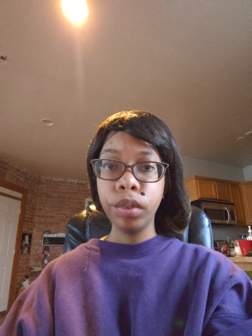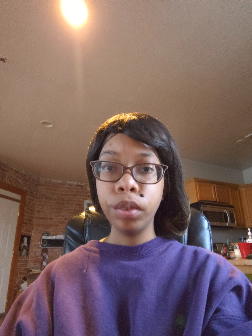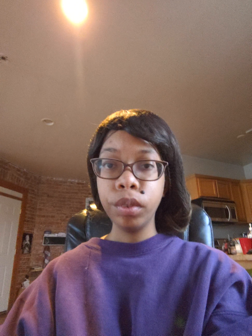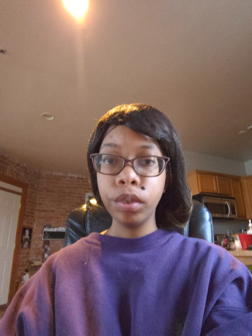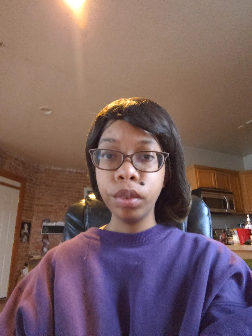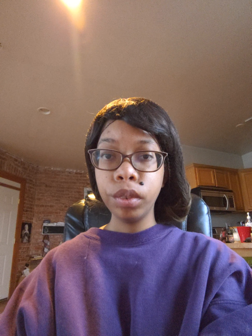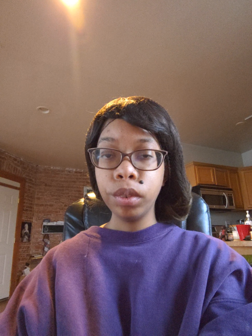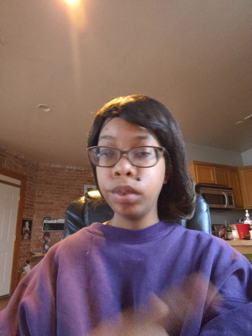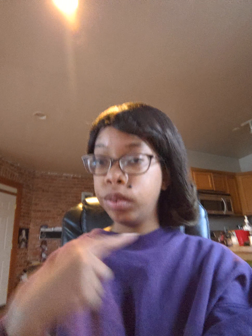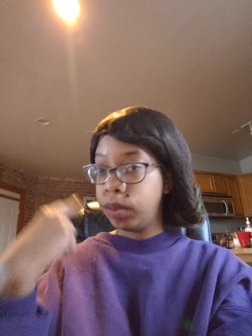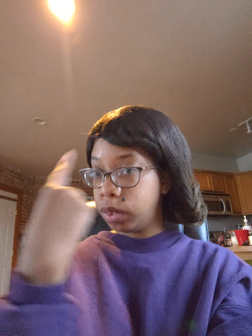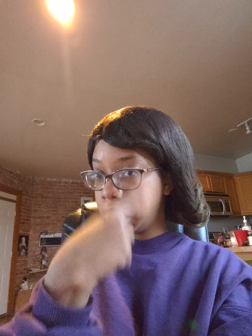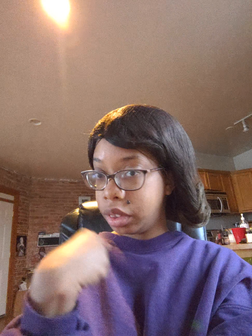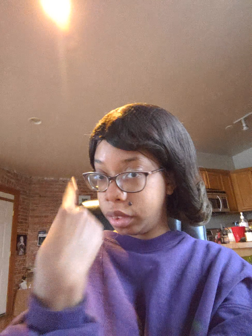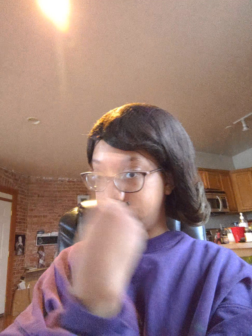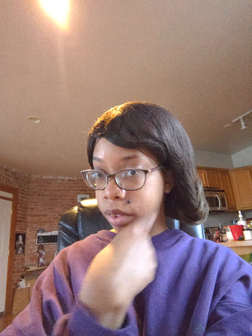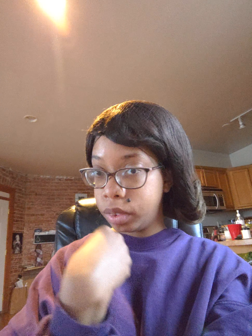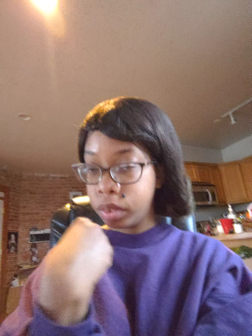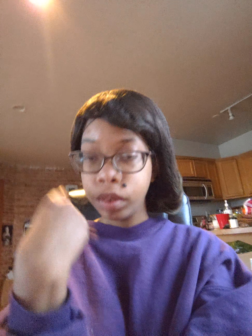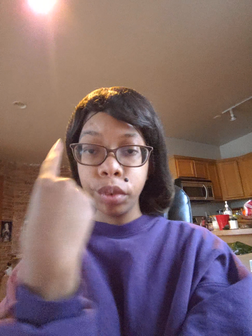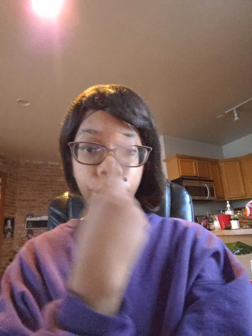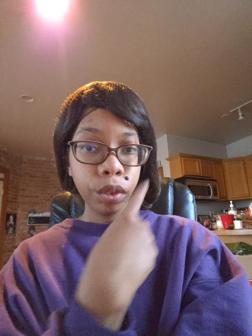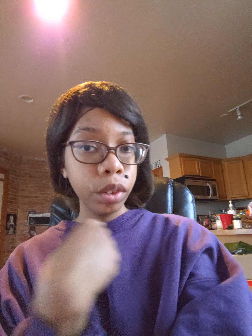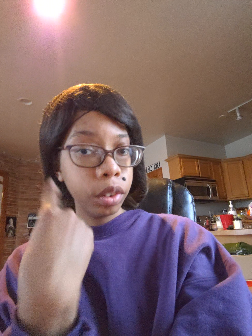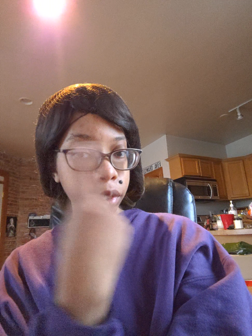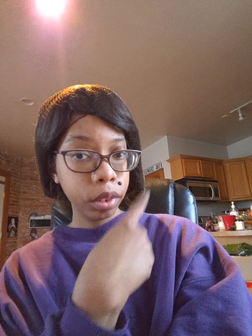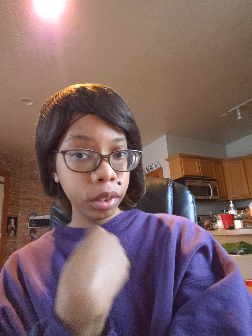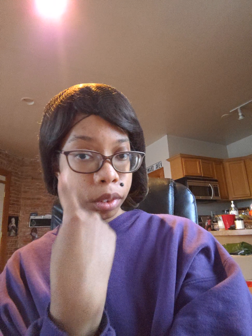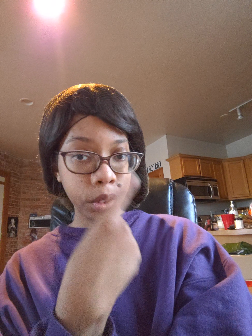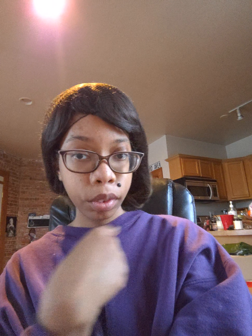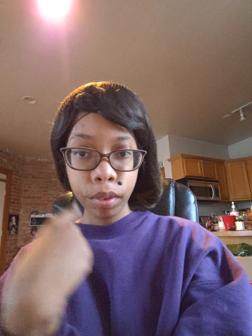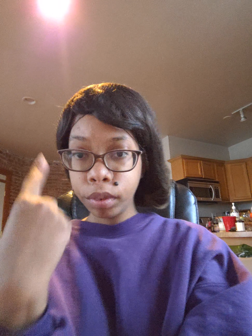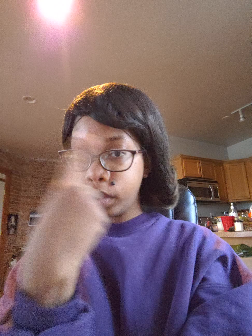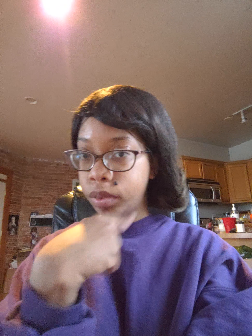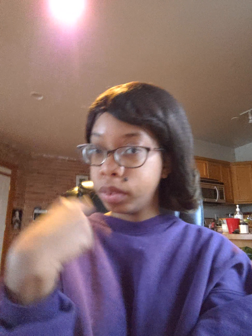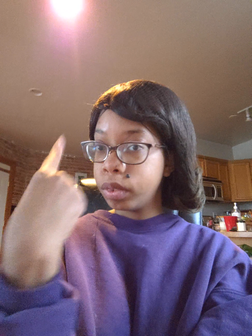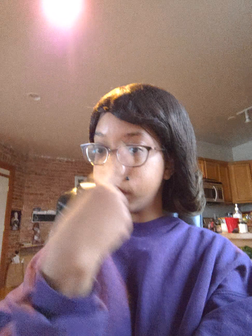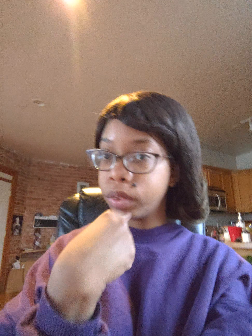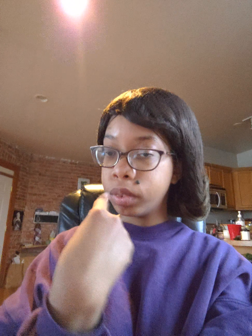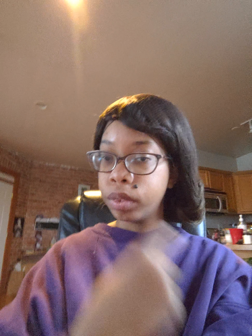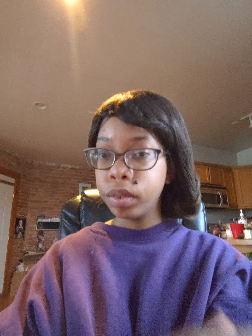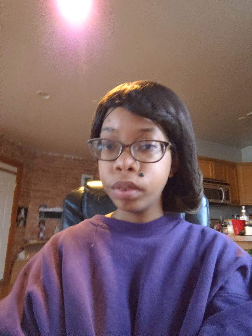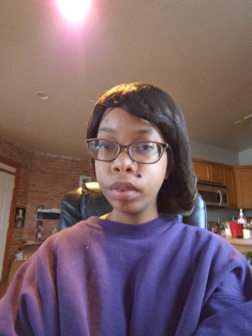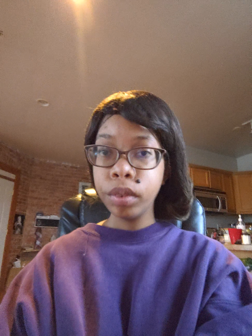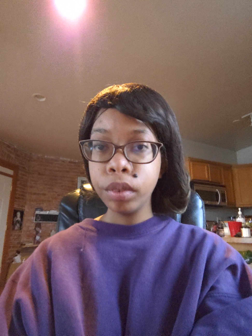face